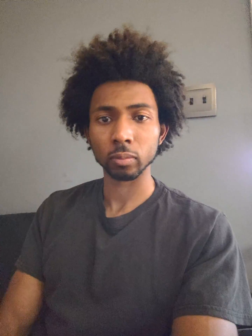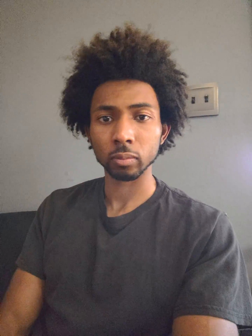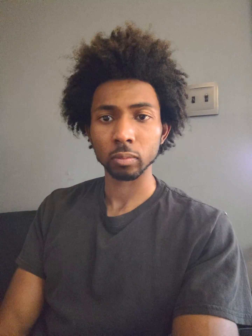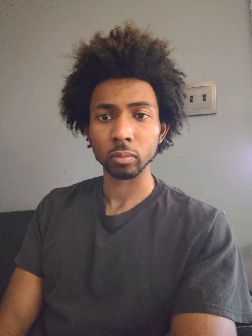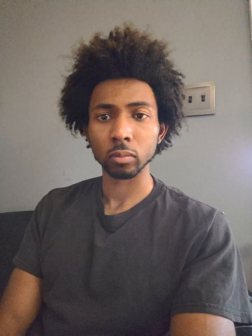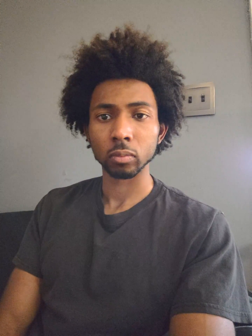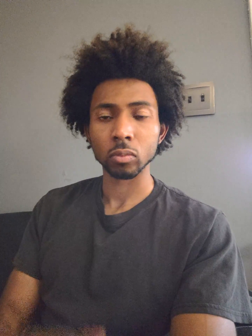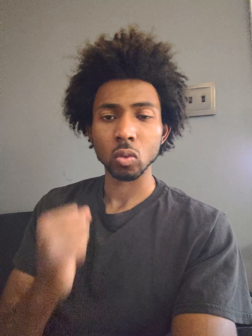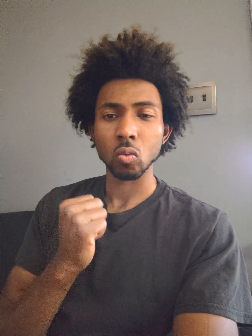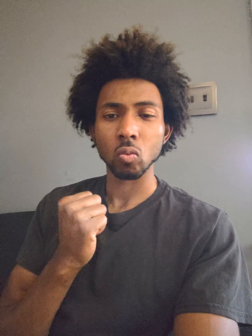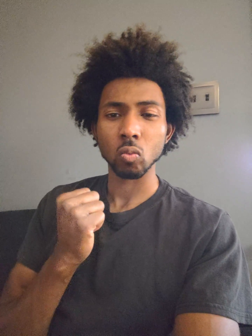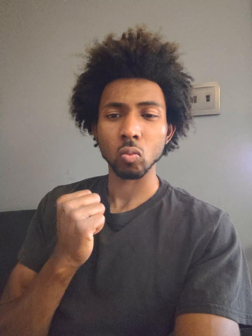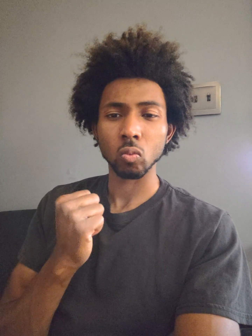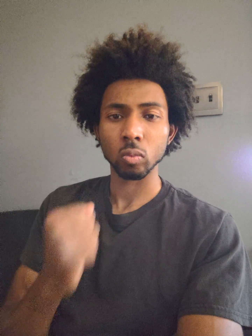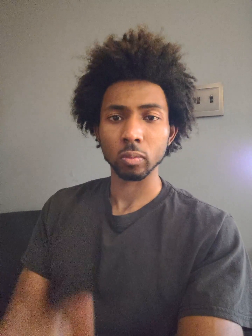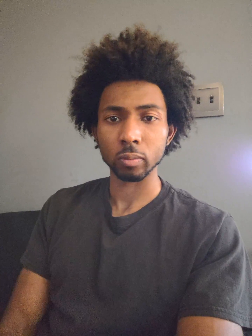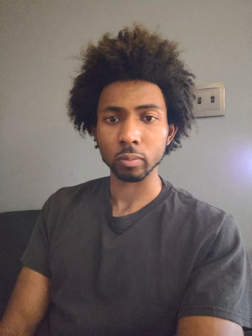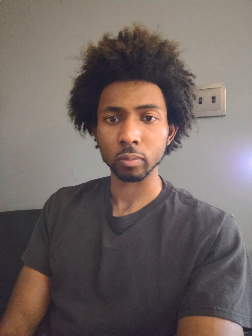cold